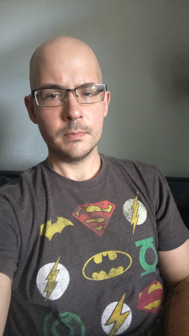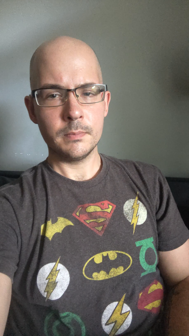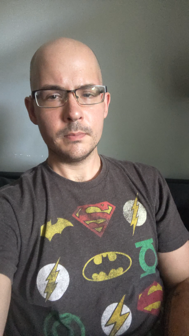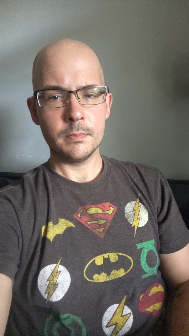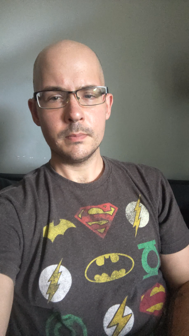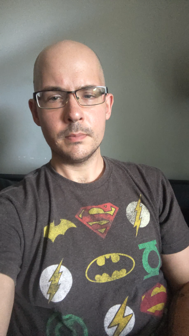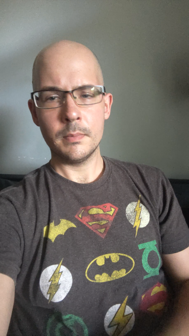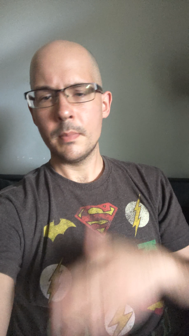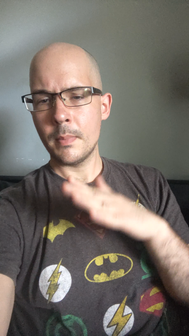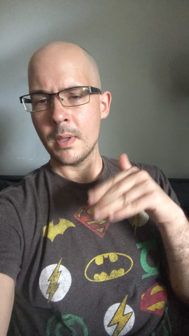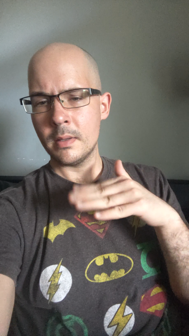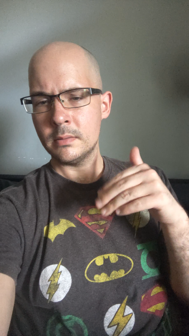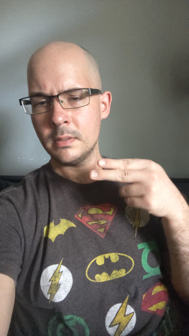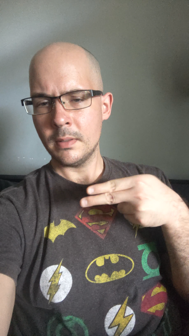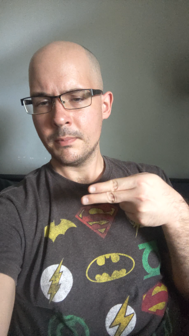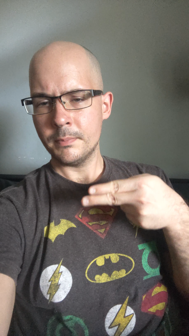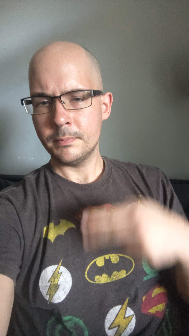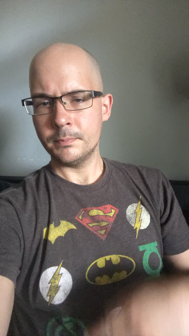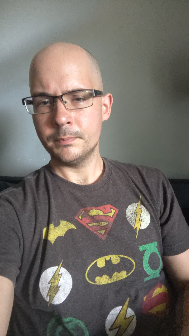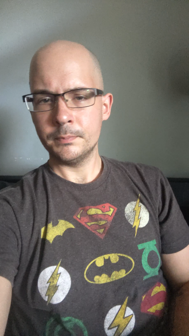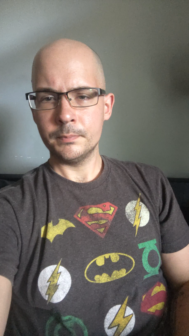pet's name